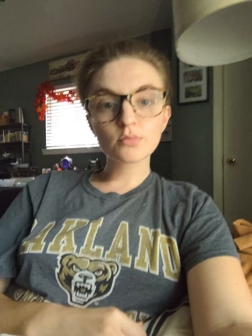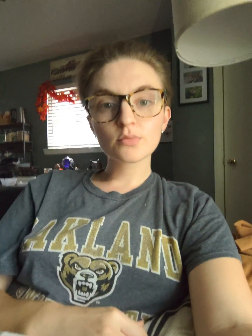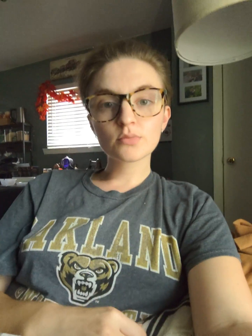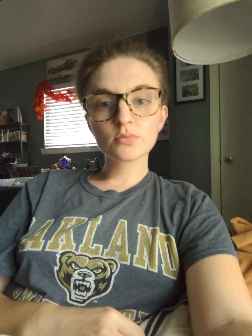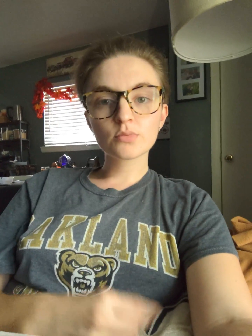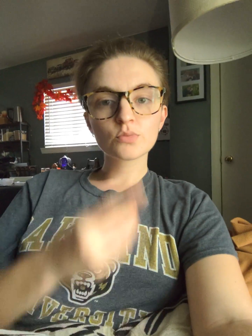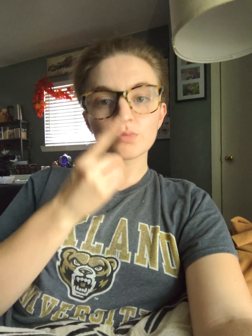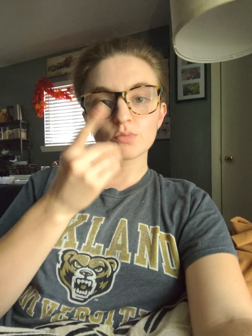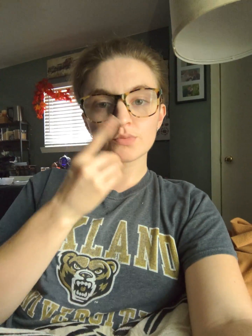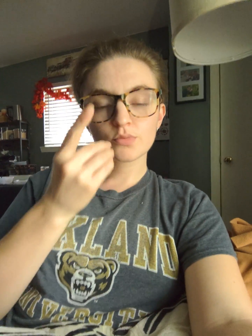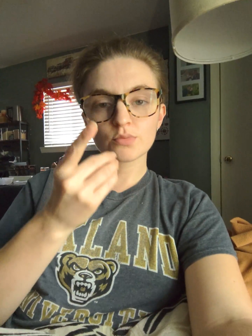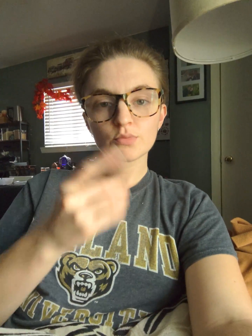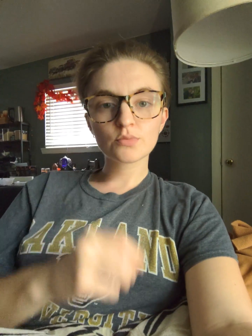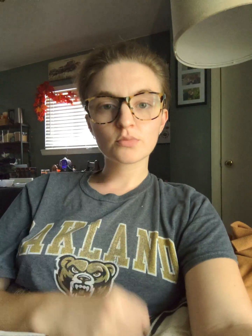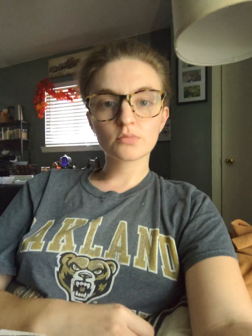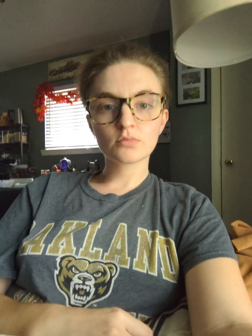dinner